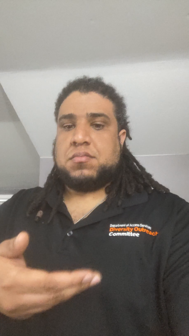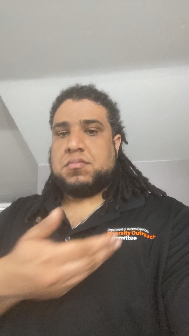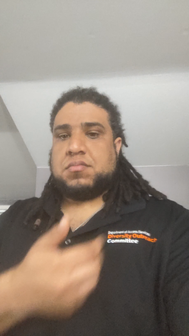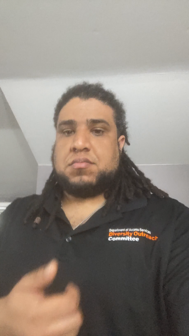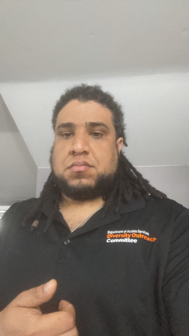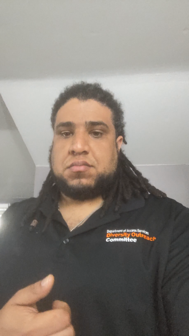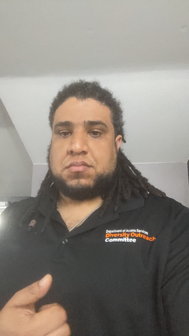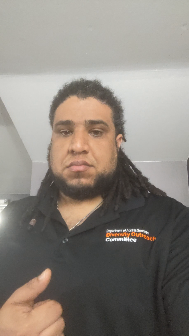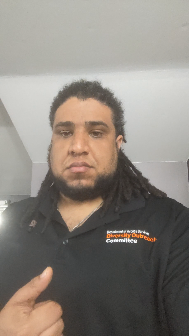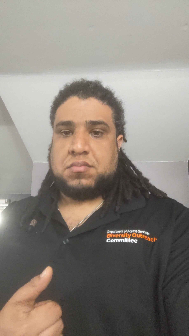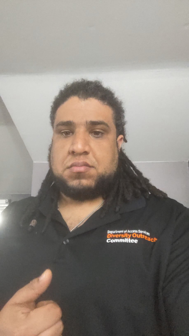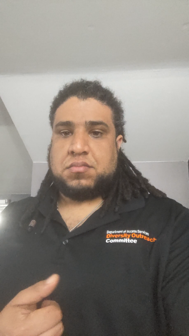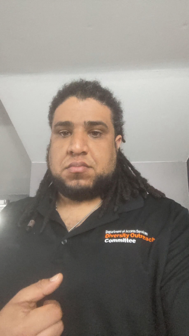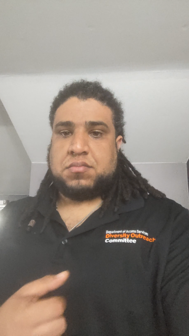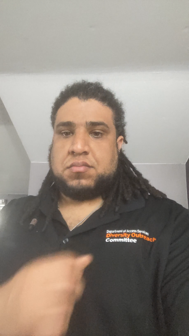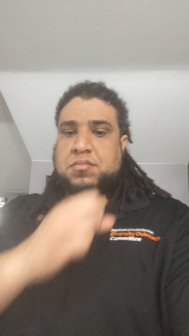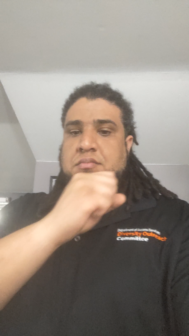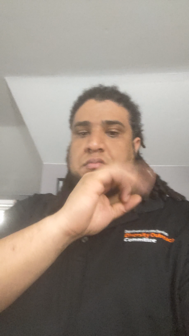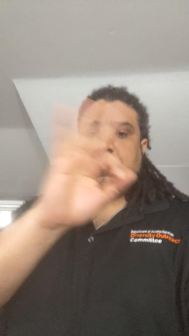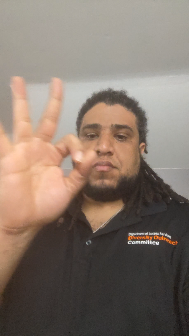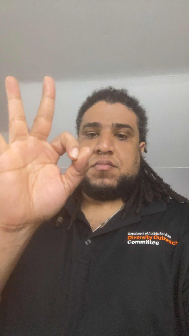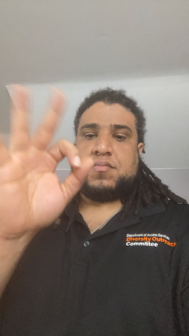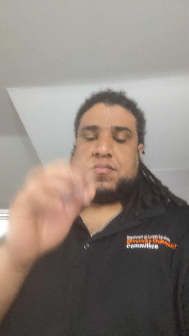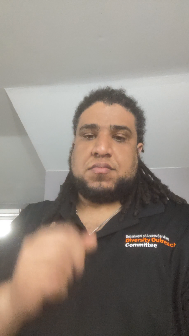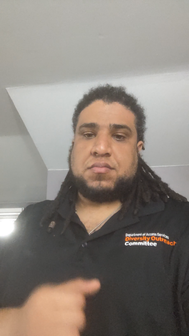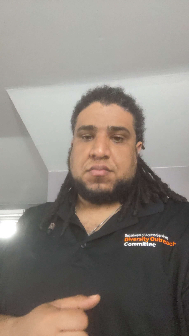off